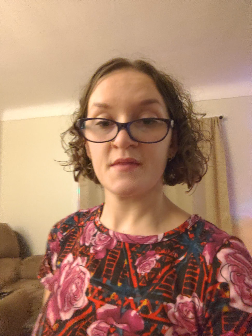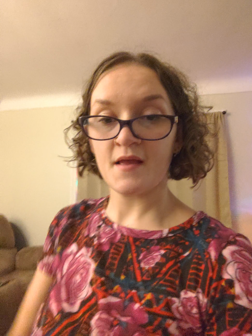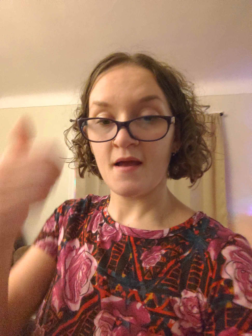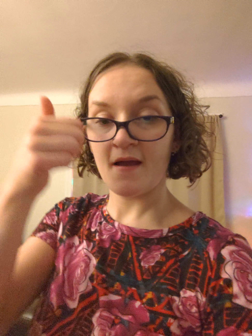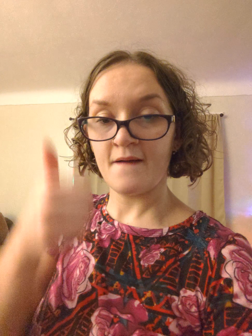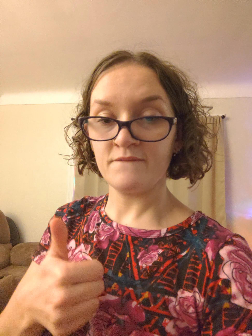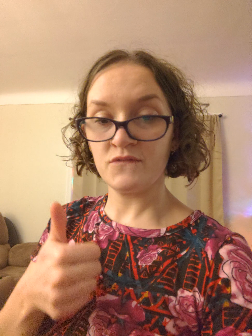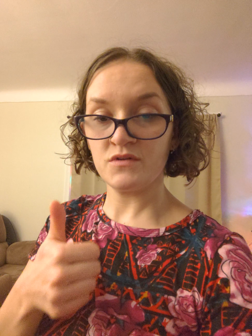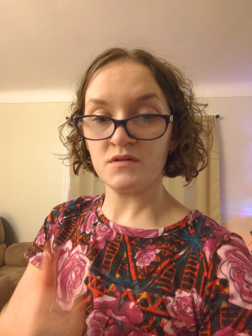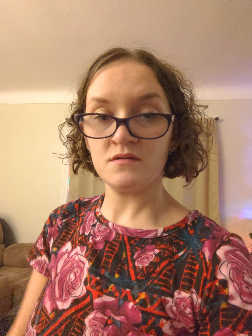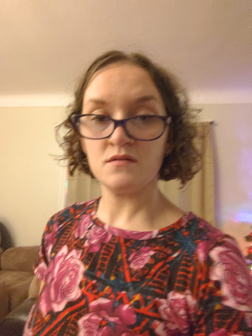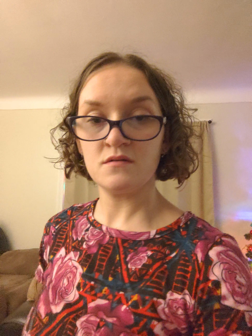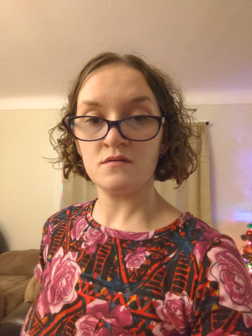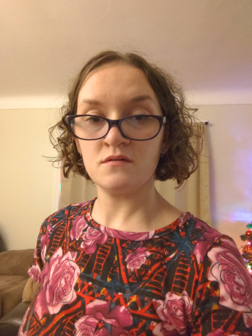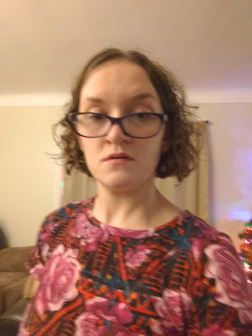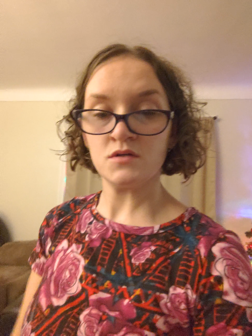every